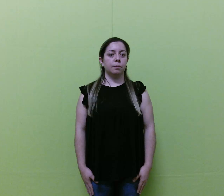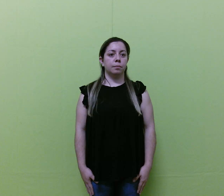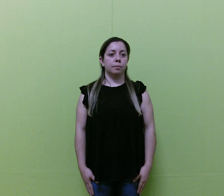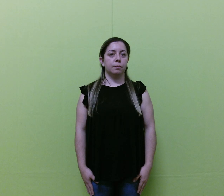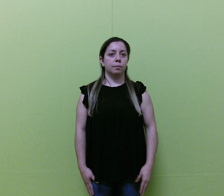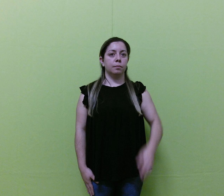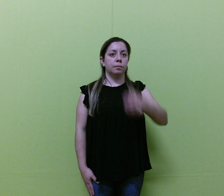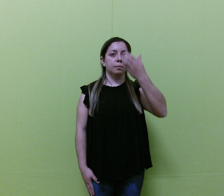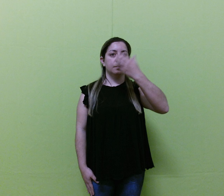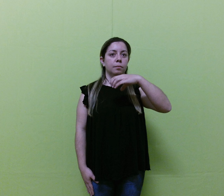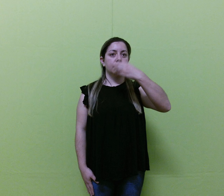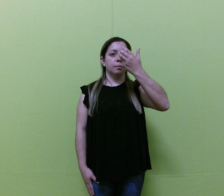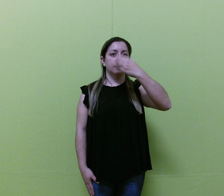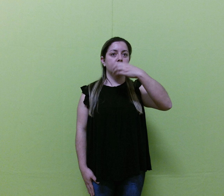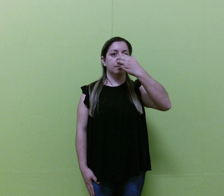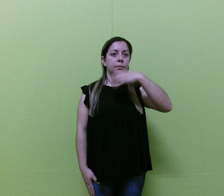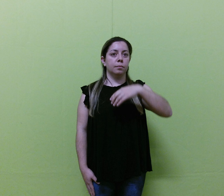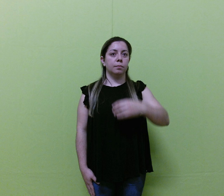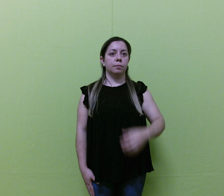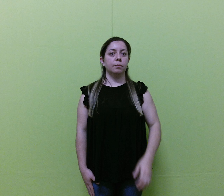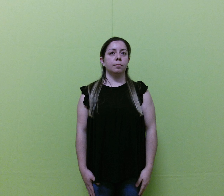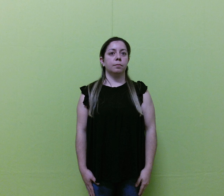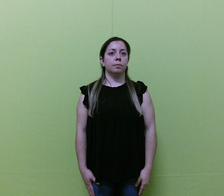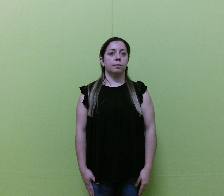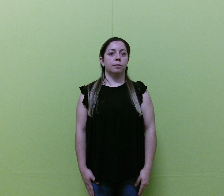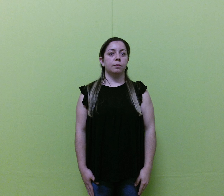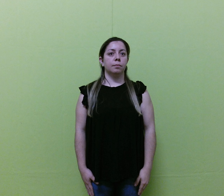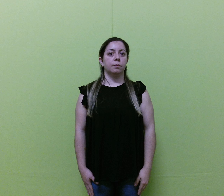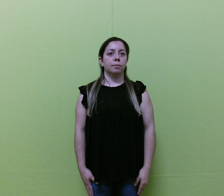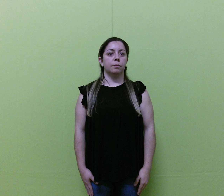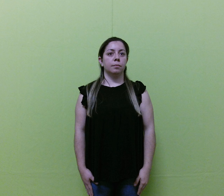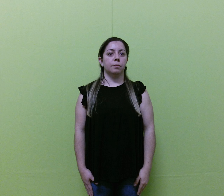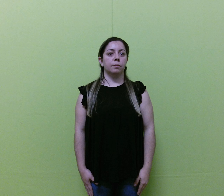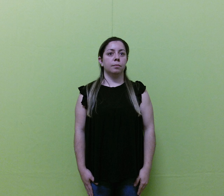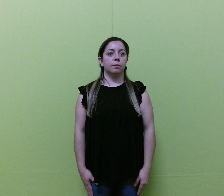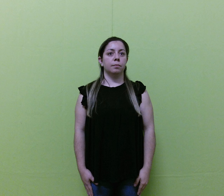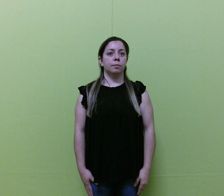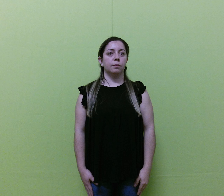maçã